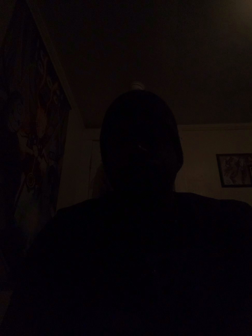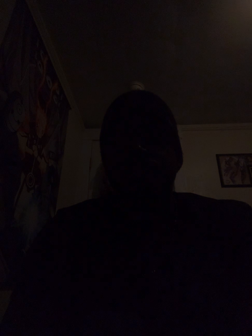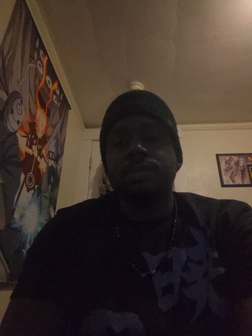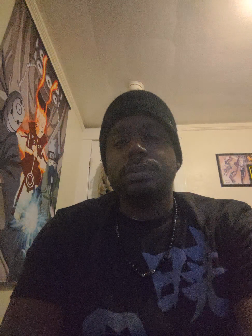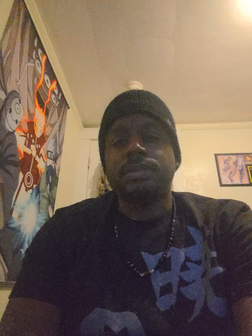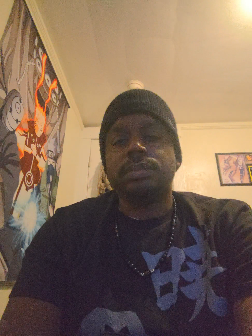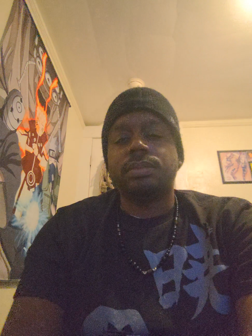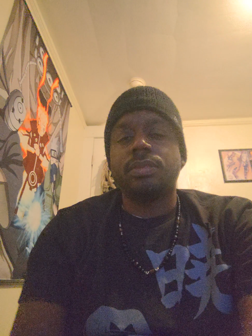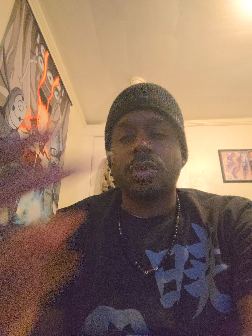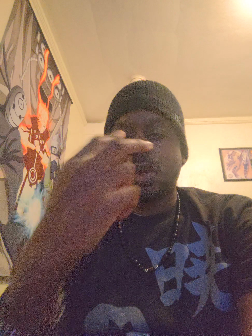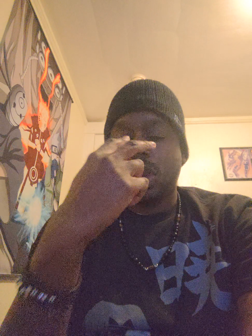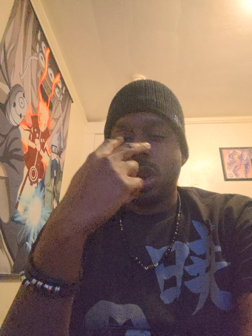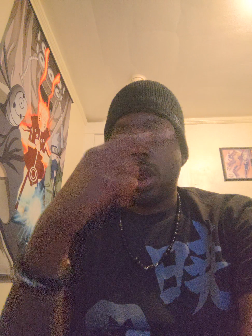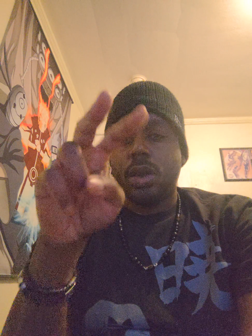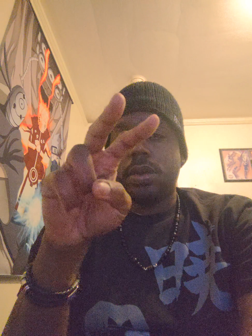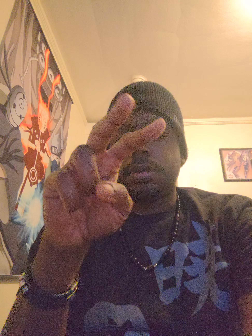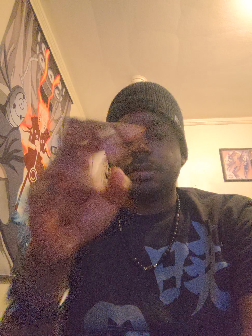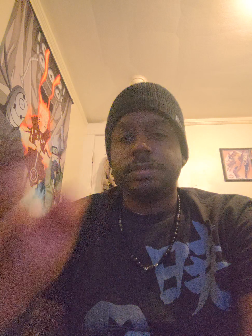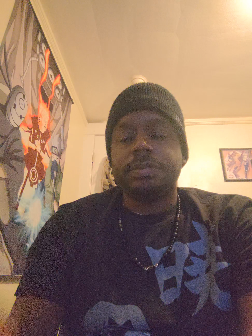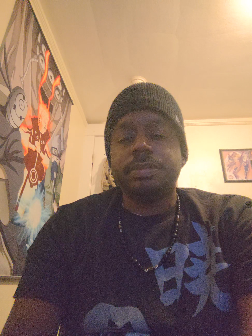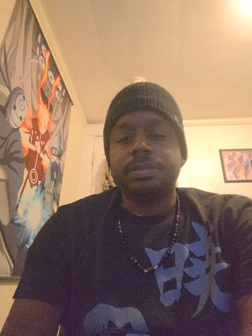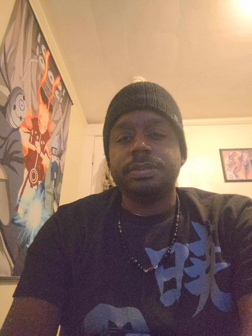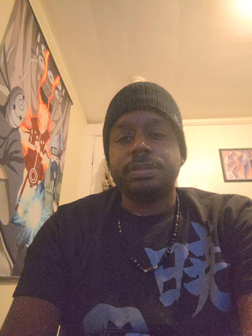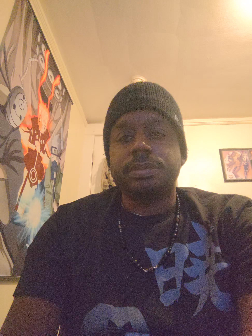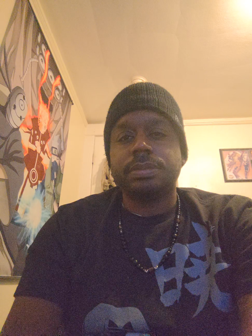look